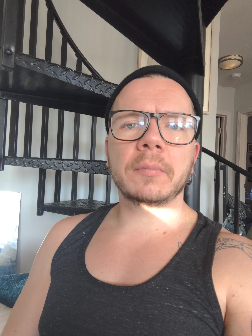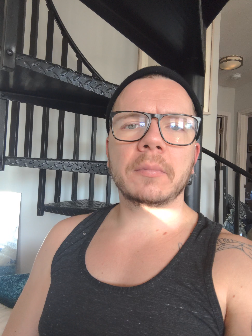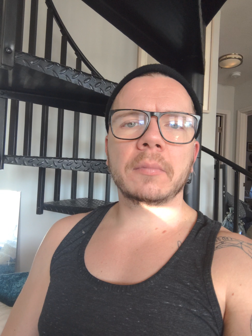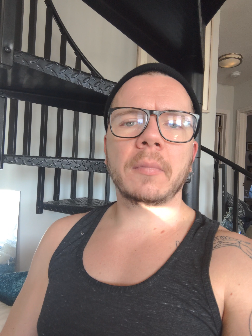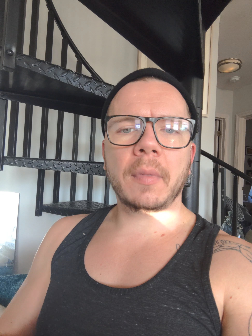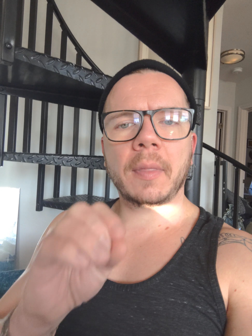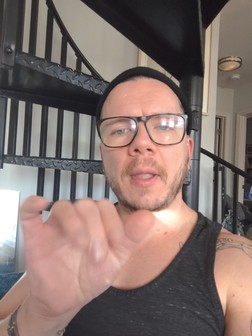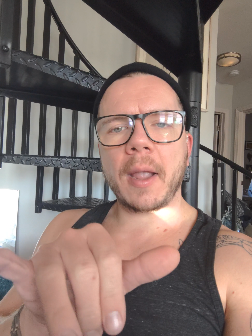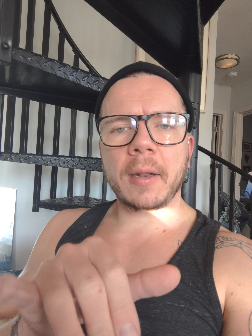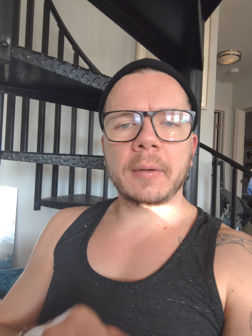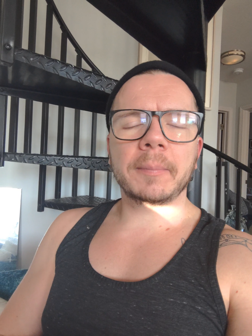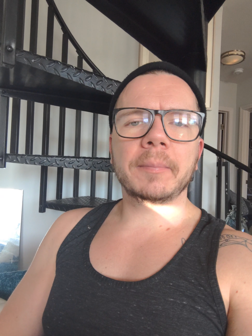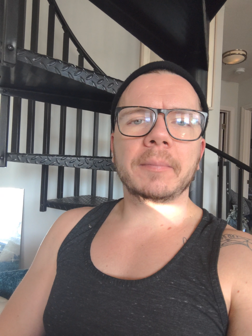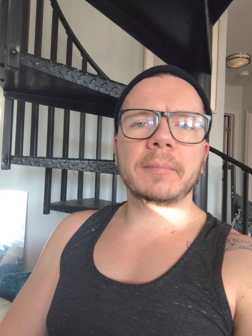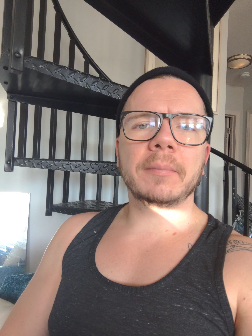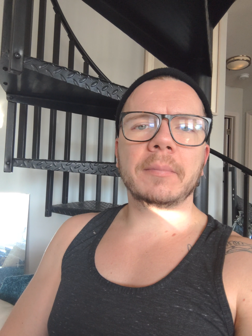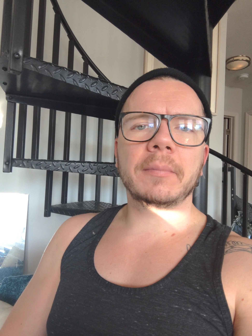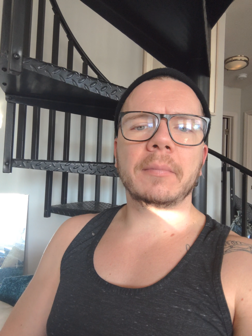that